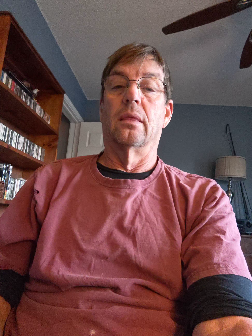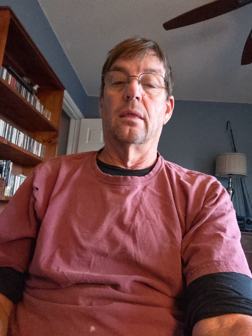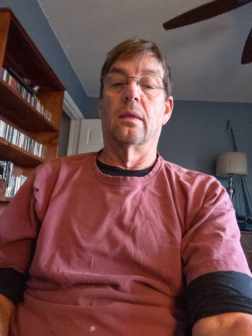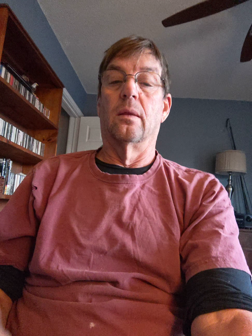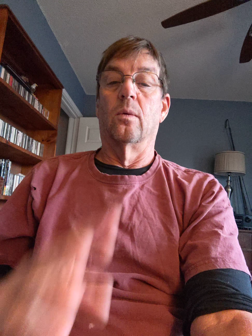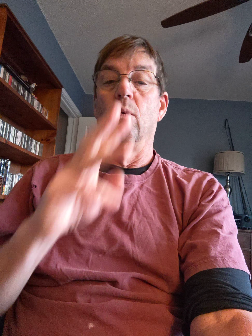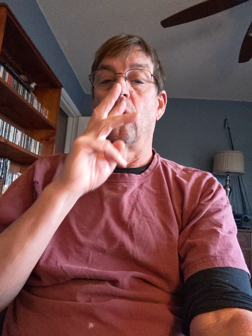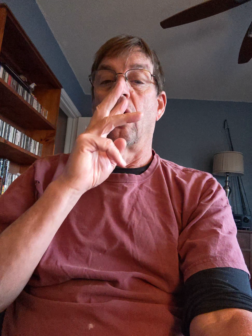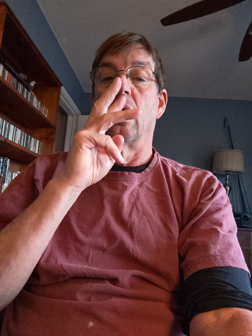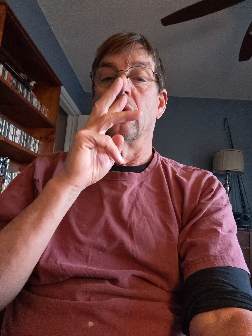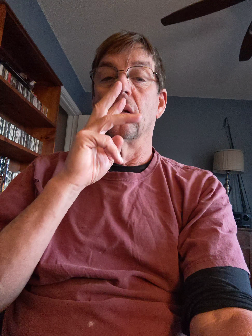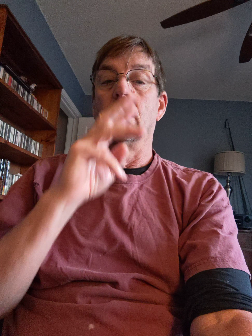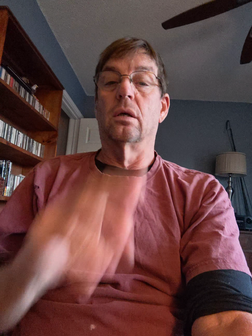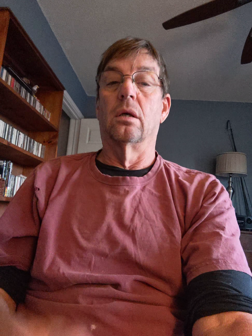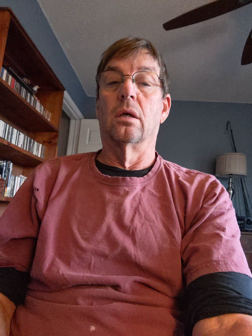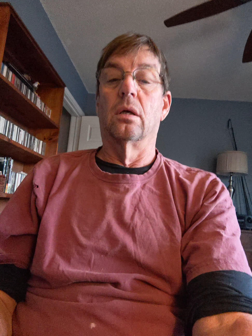water